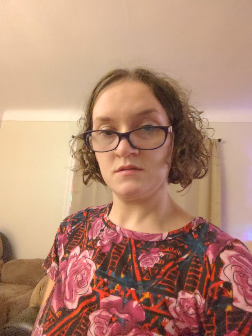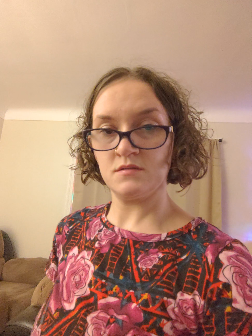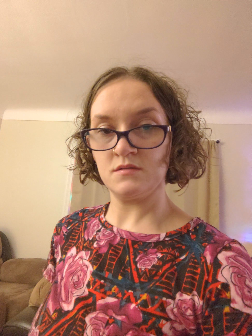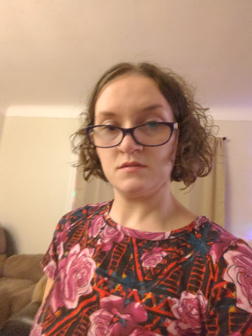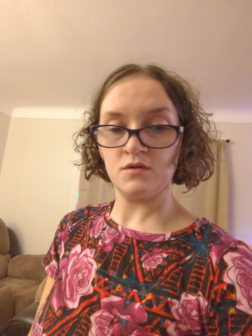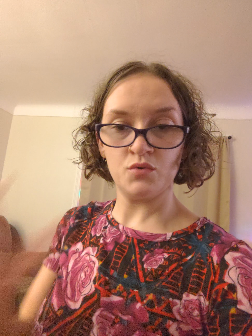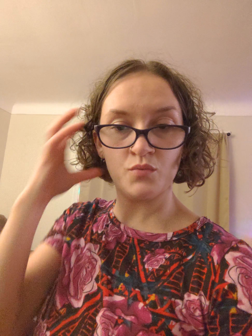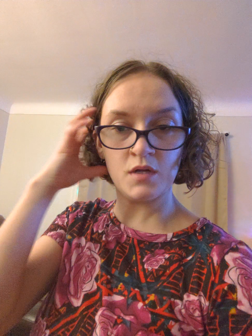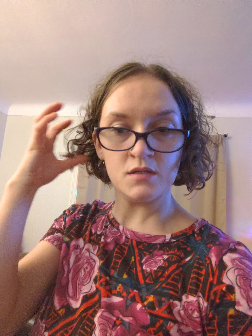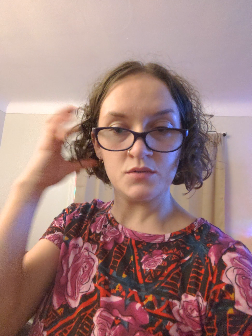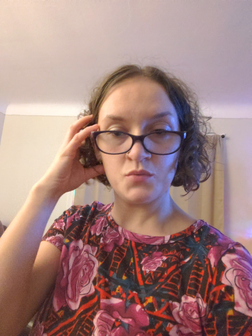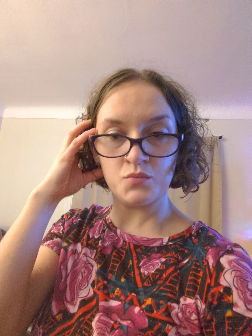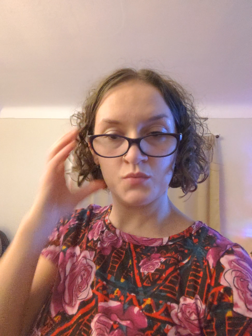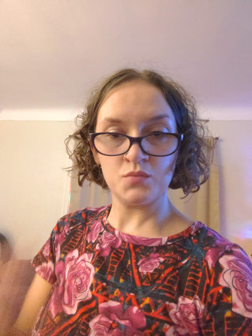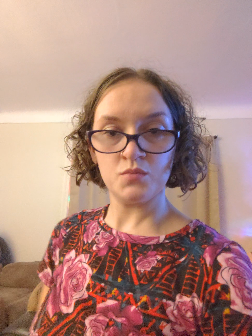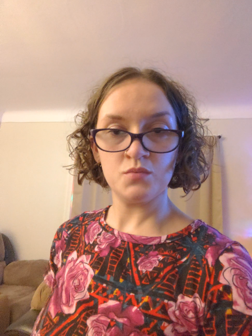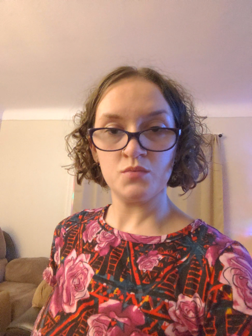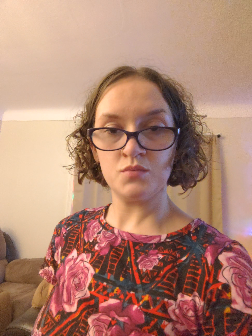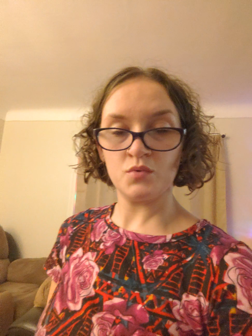radio